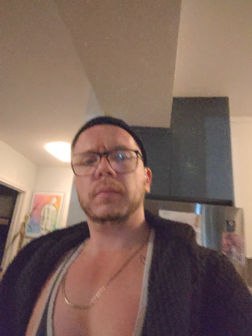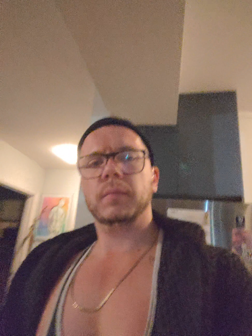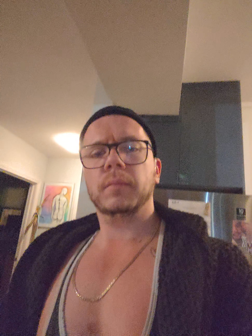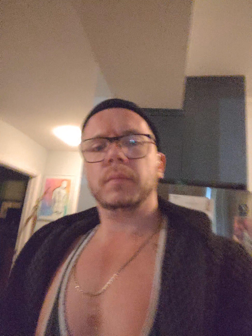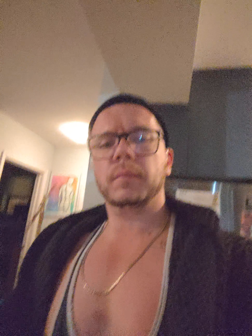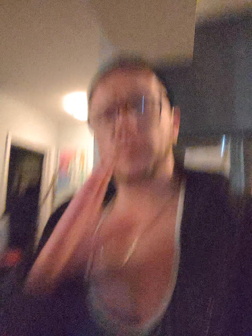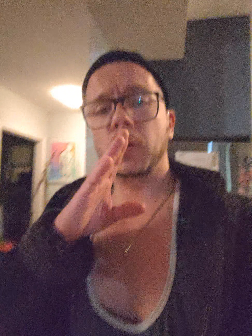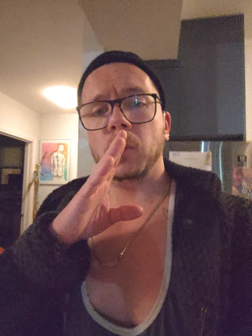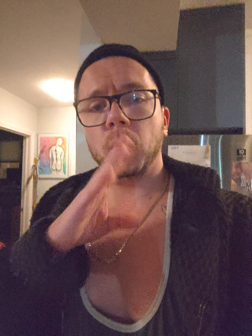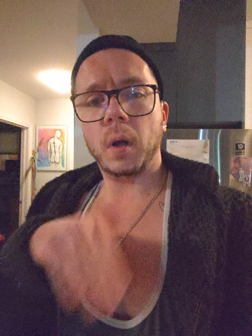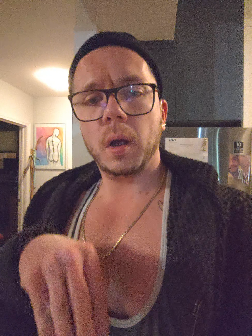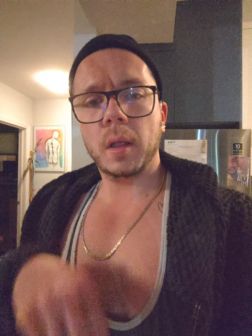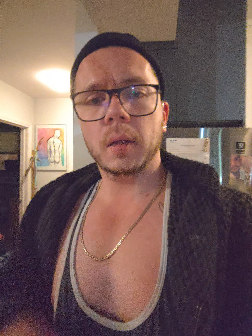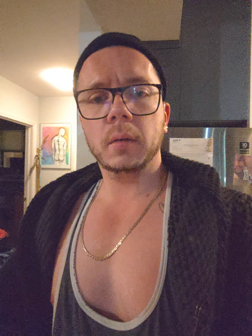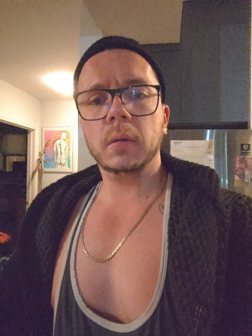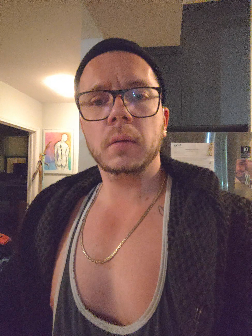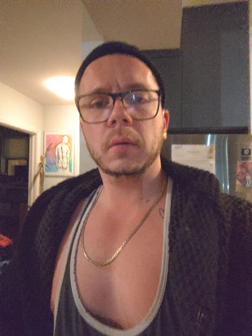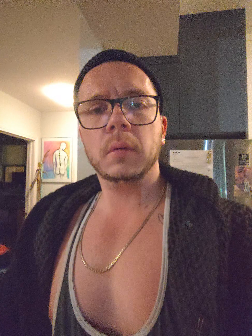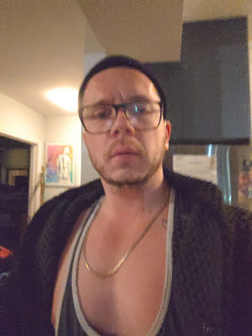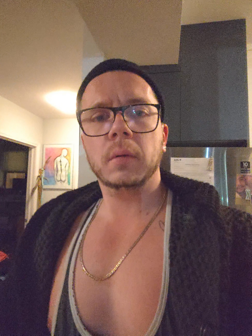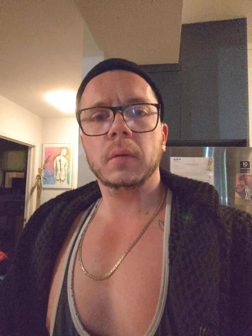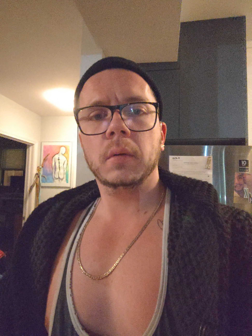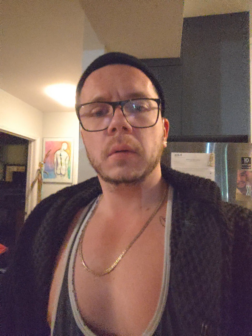quiet